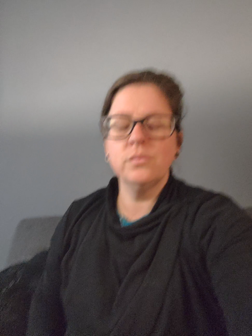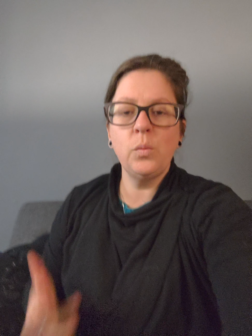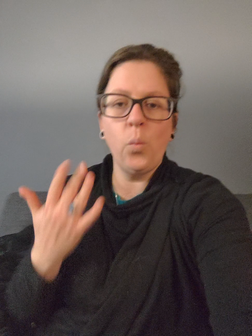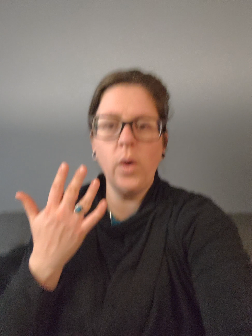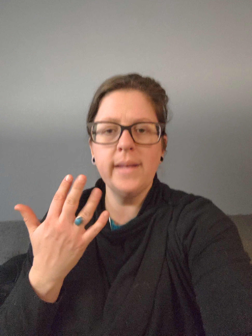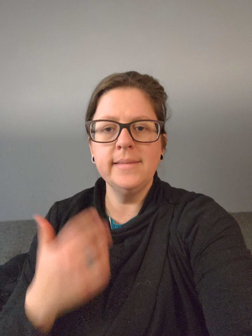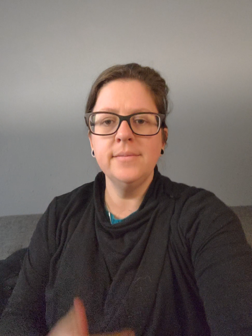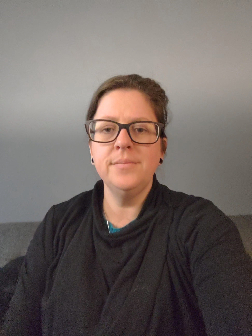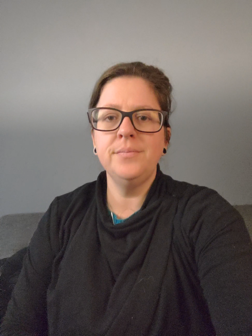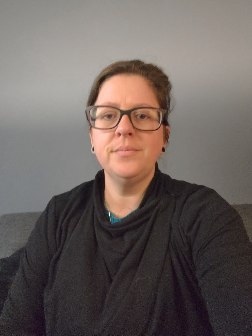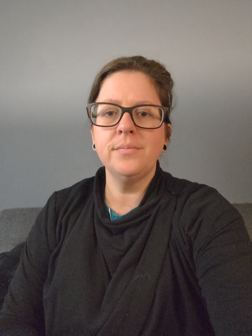wait